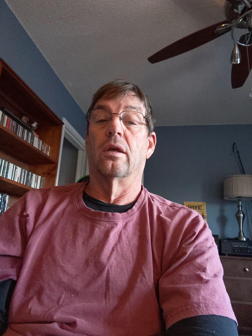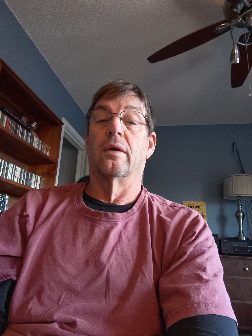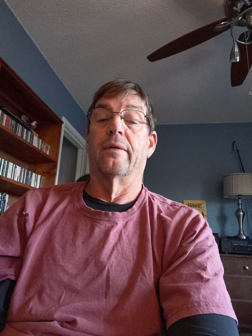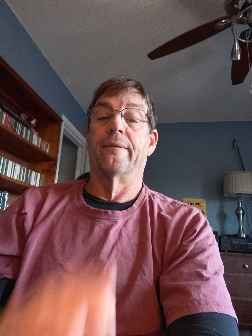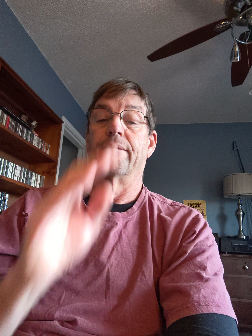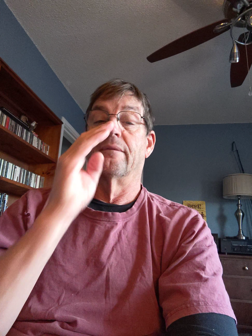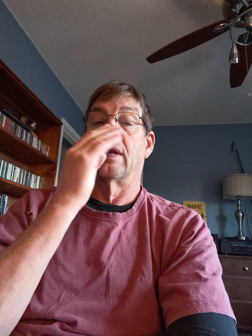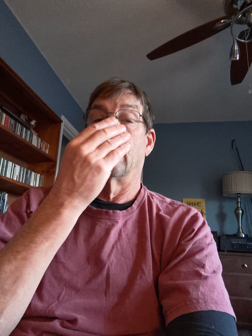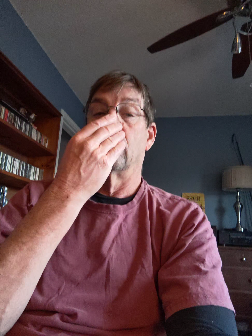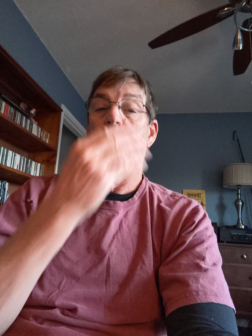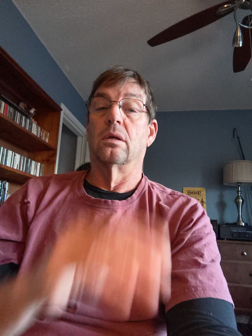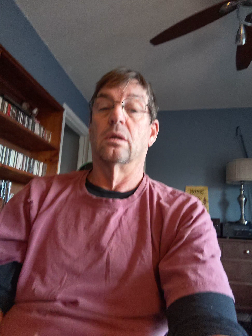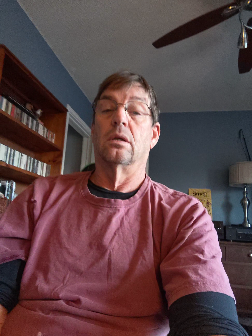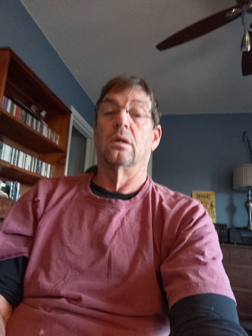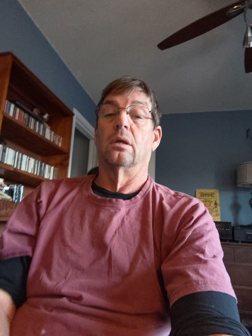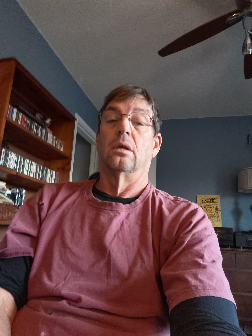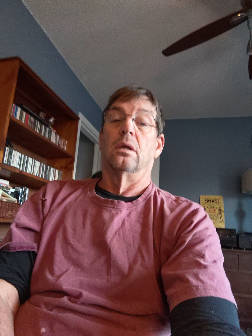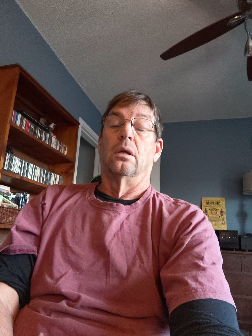flower